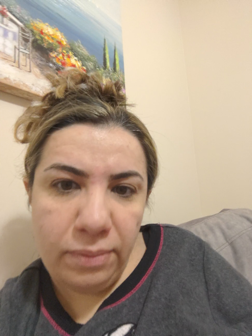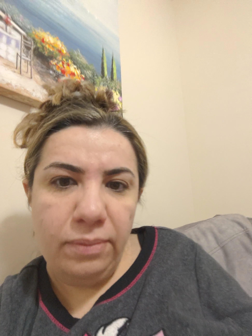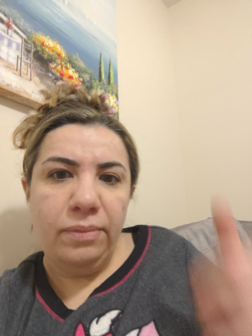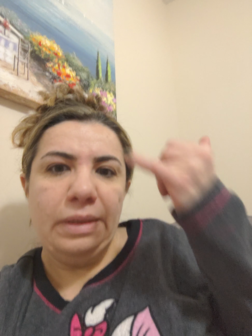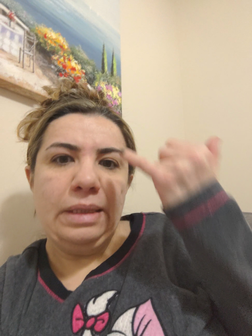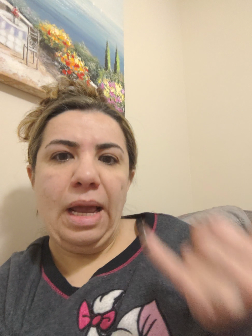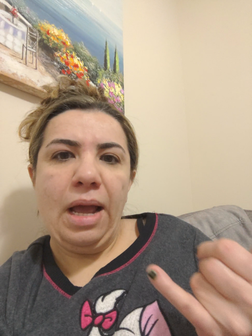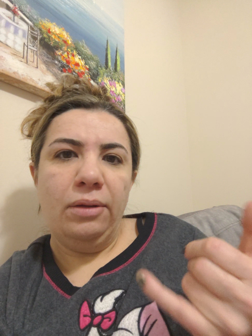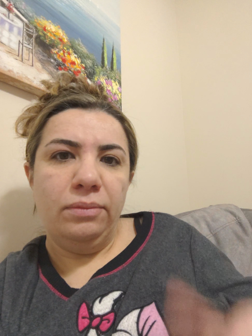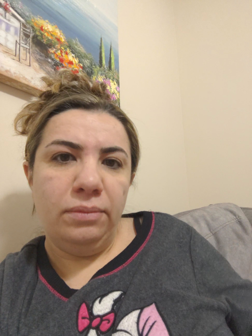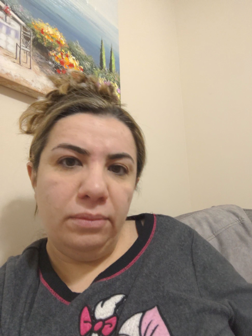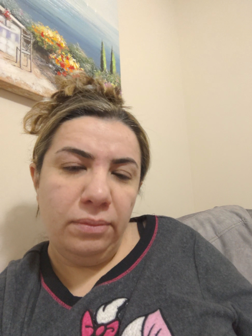now